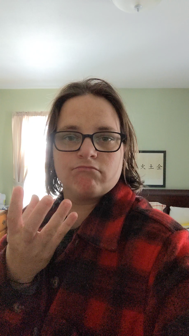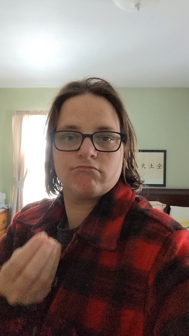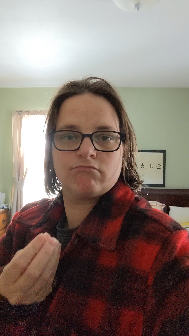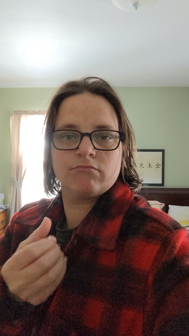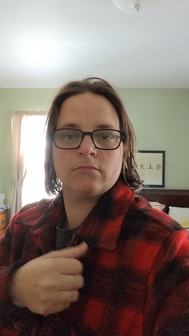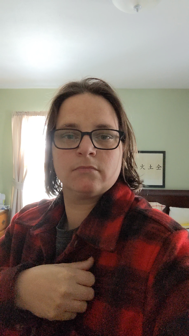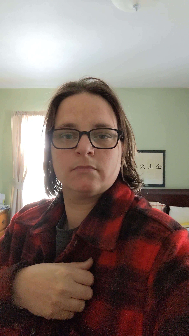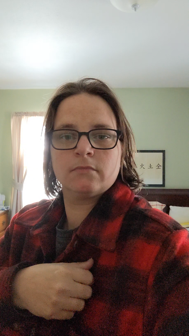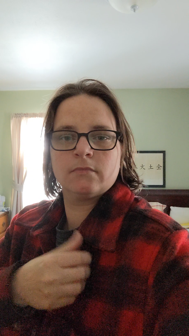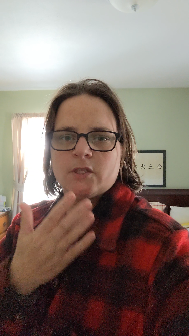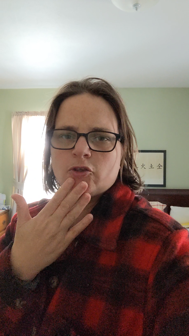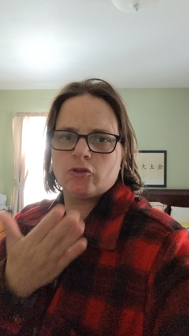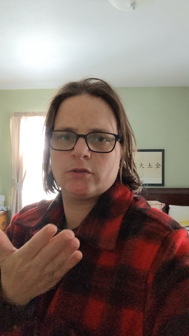good